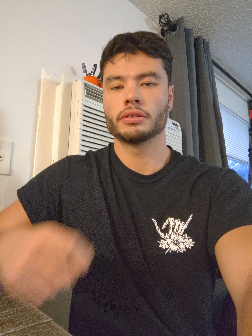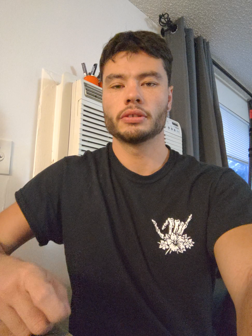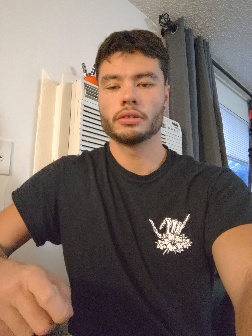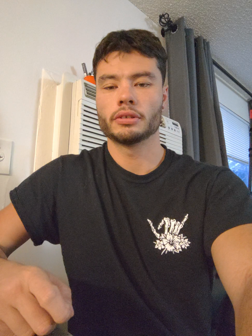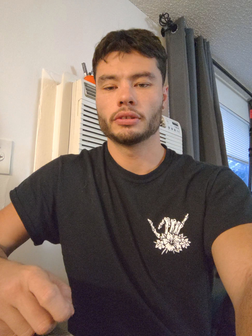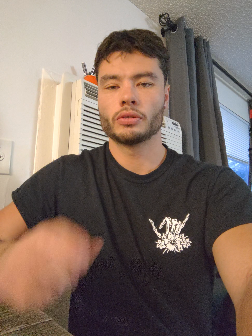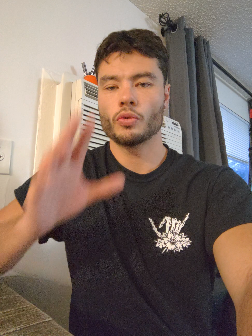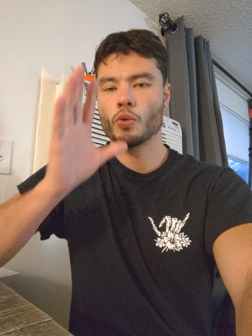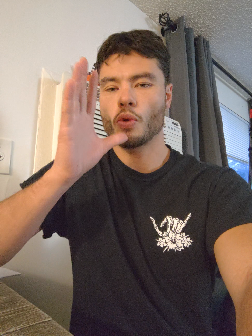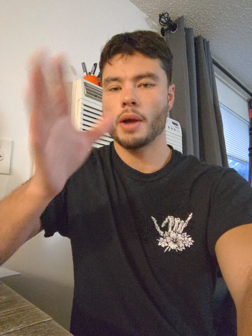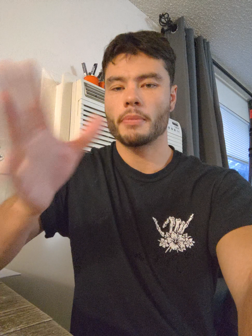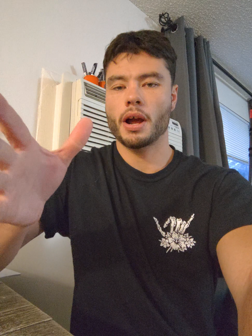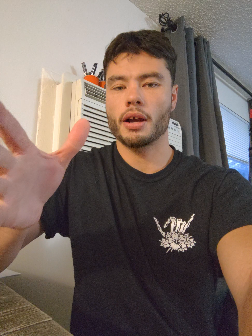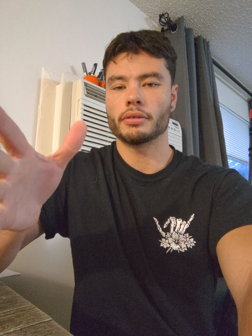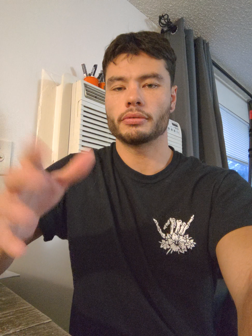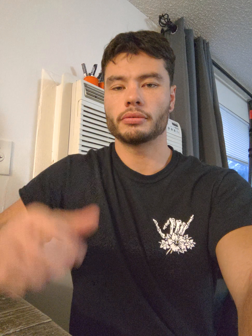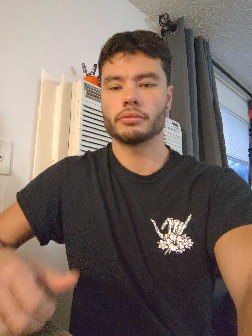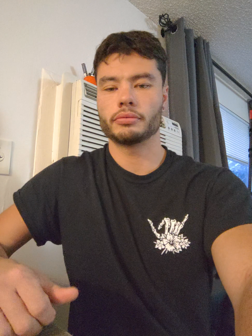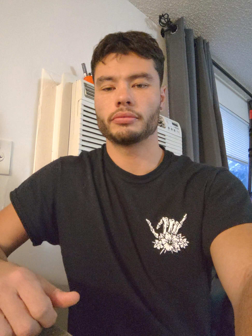grandma